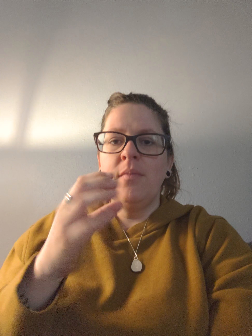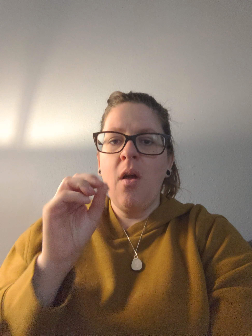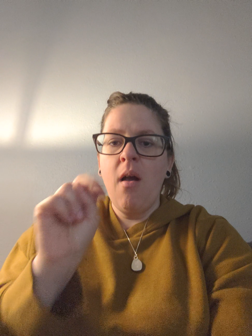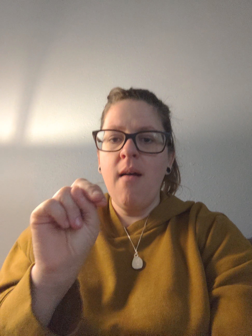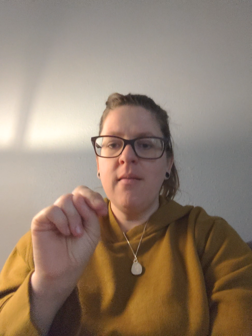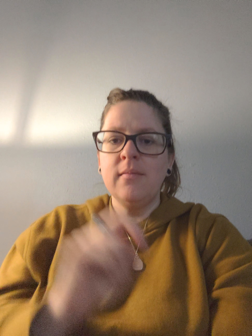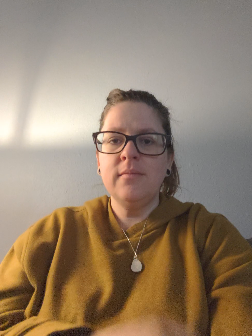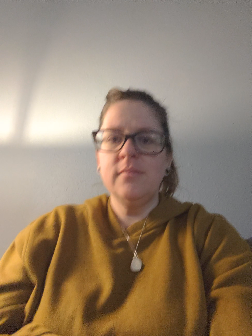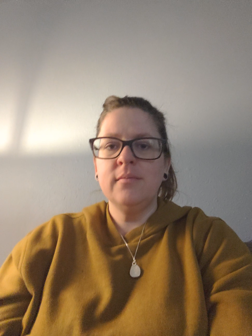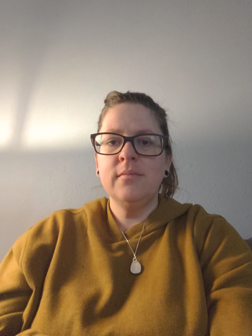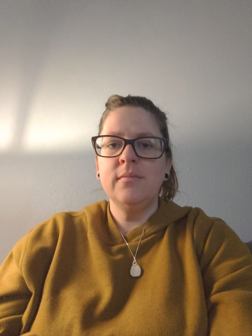on